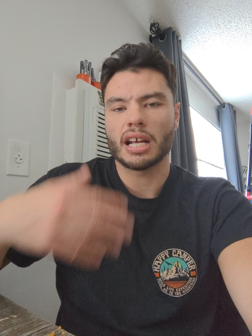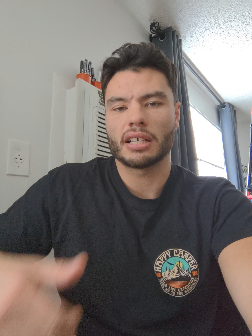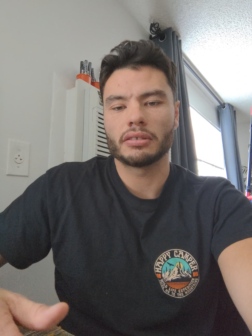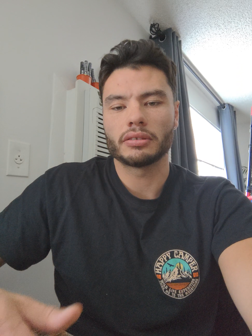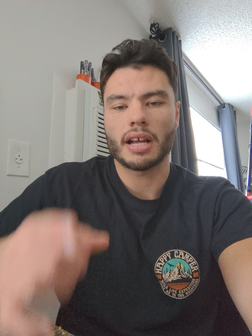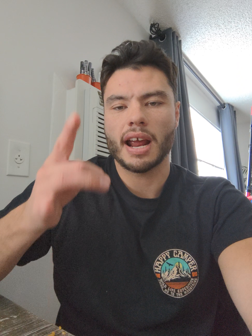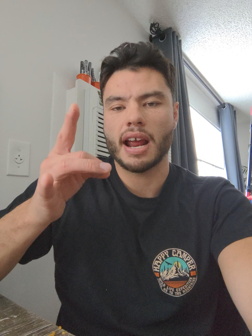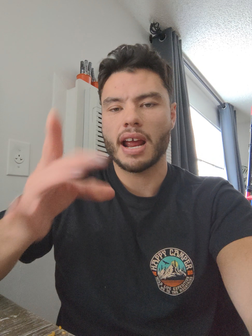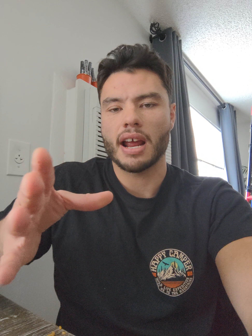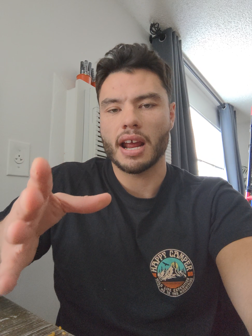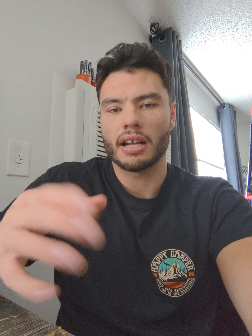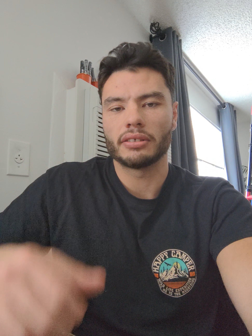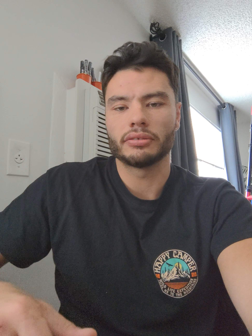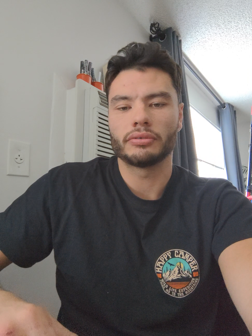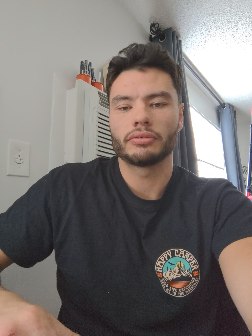hate